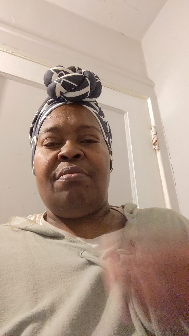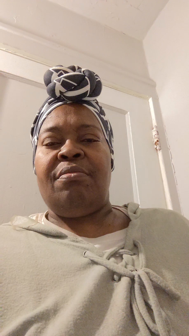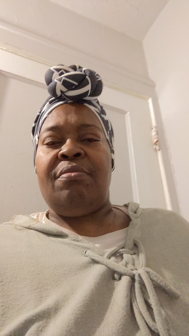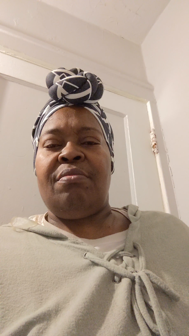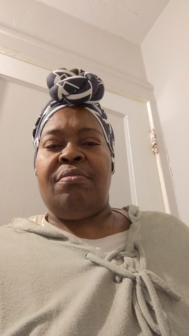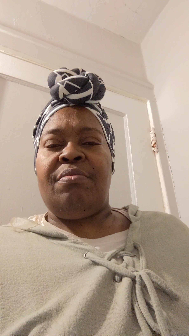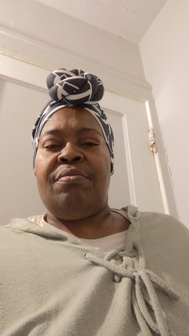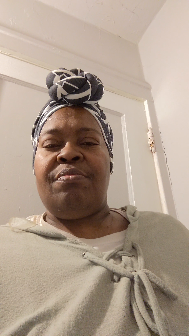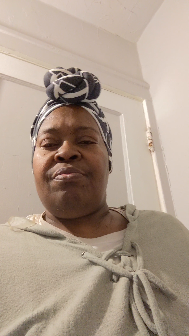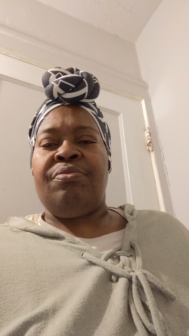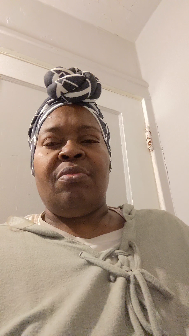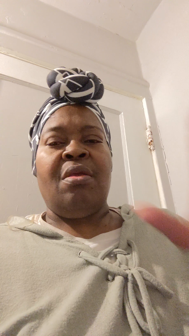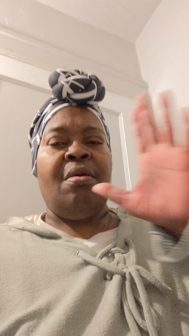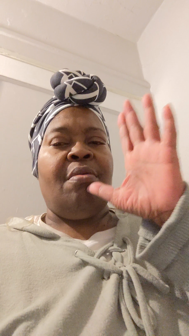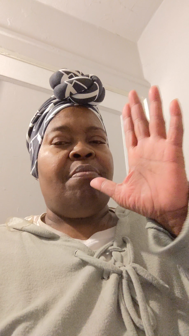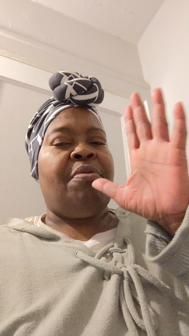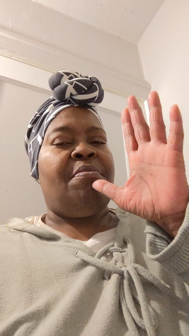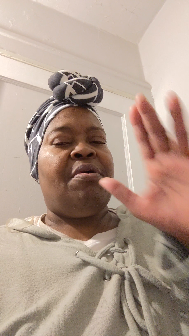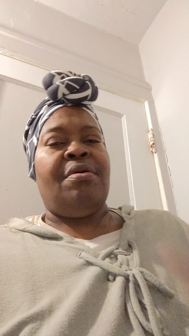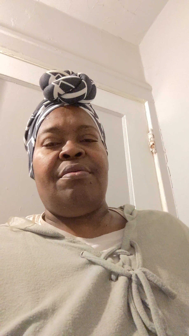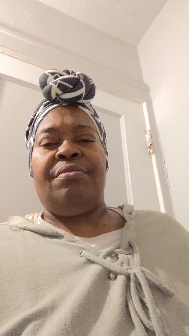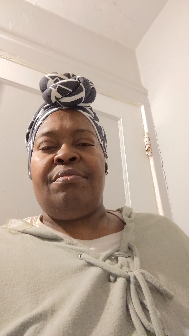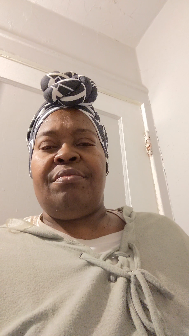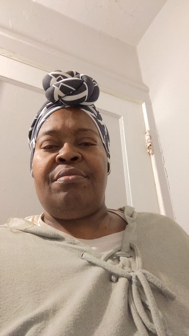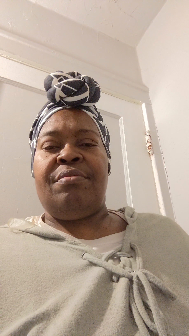mommy